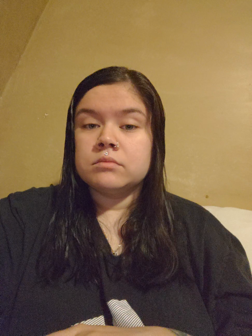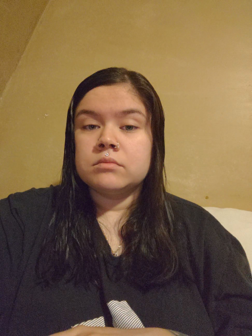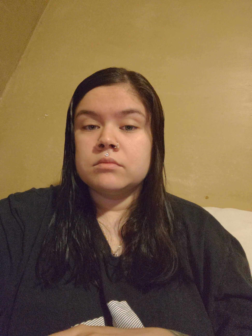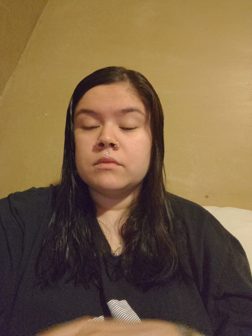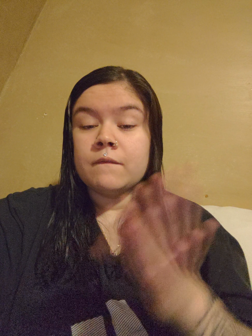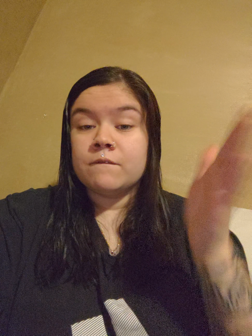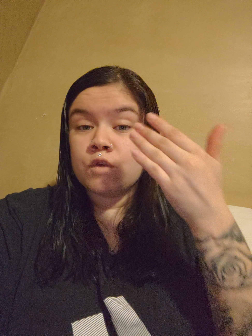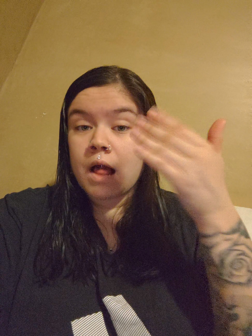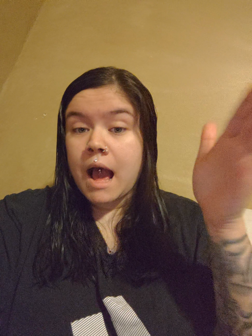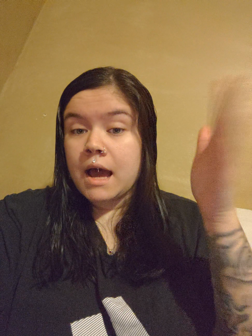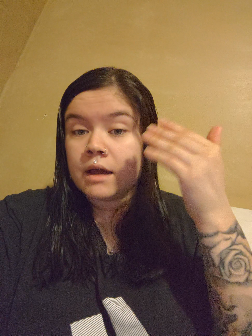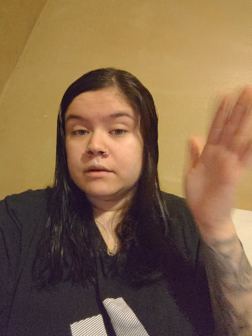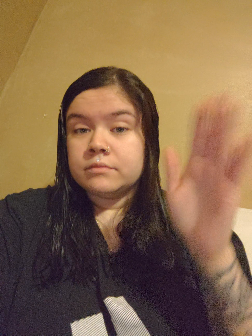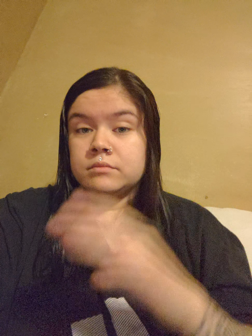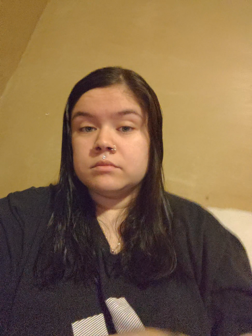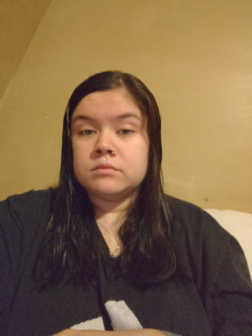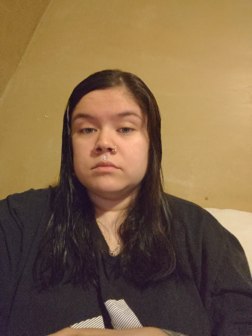flag